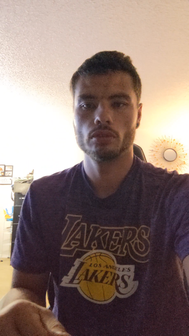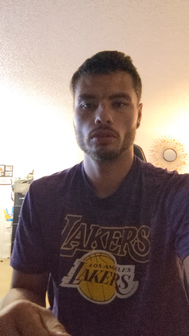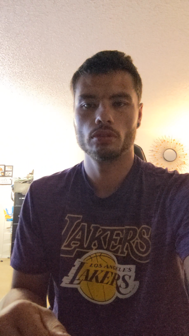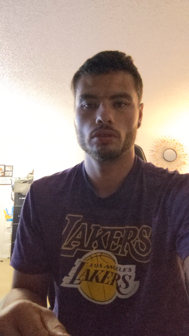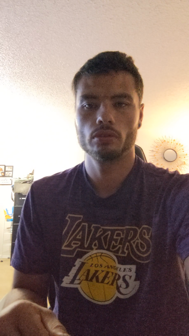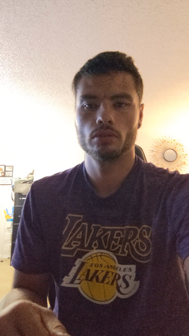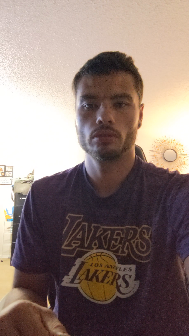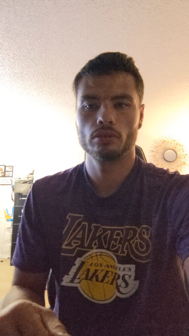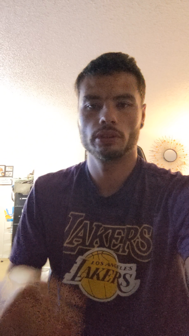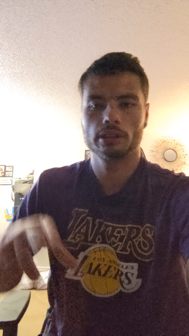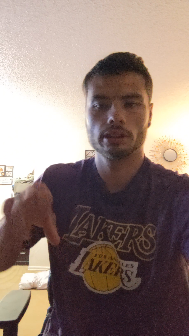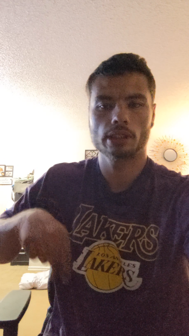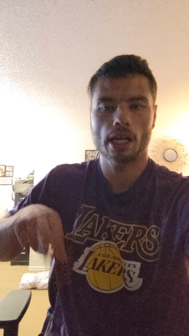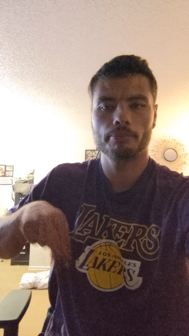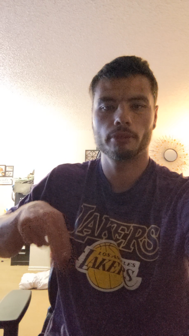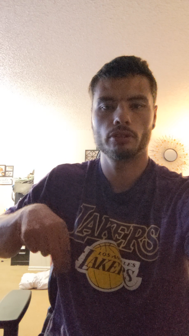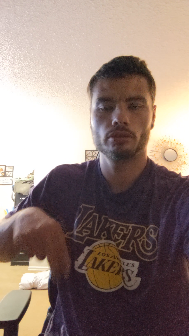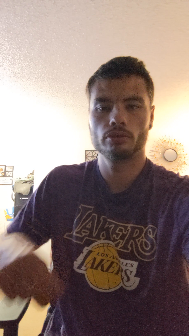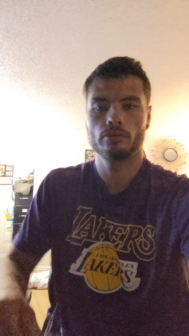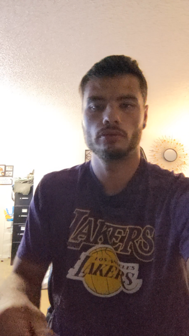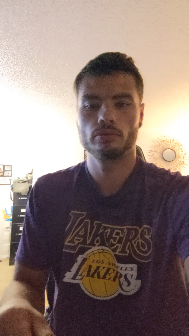diaper